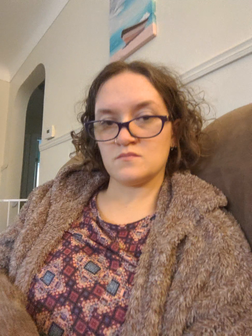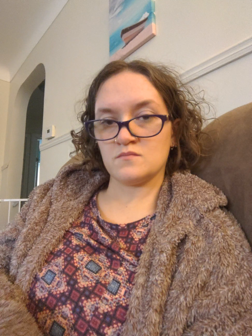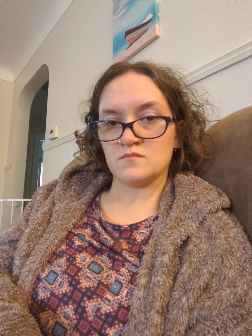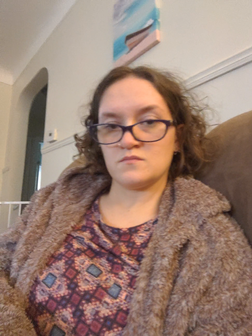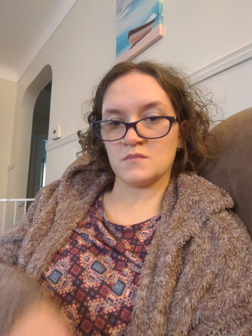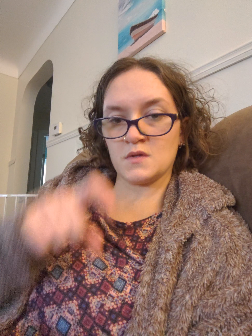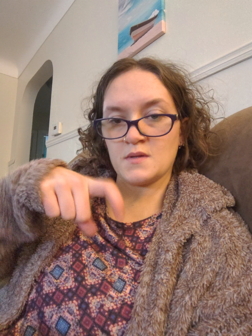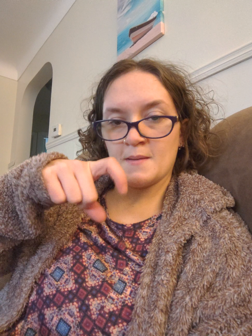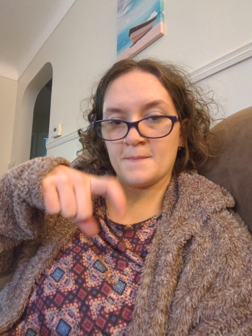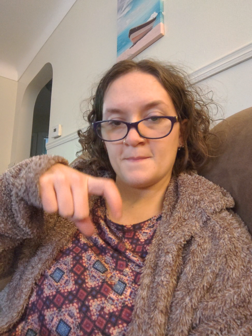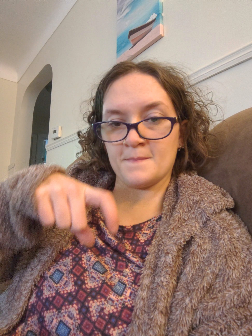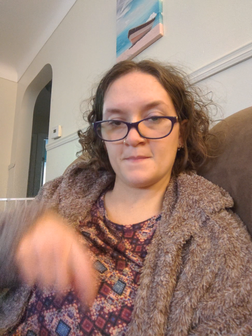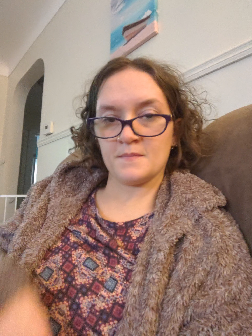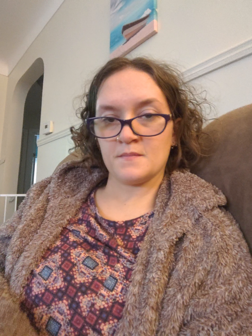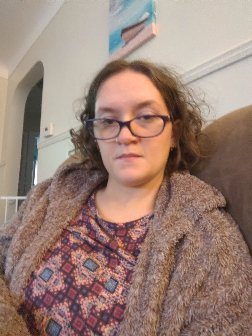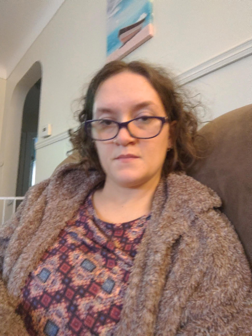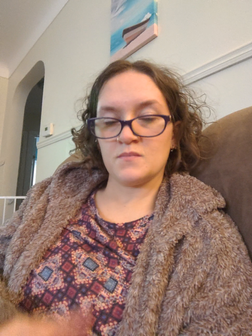time